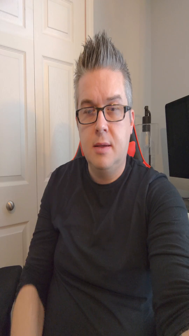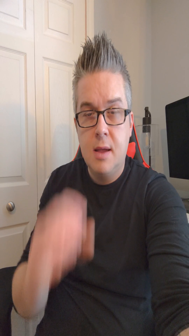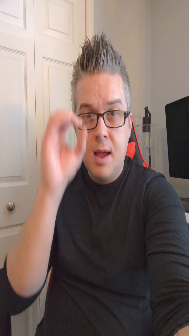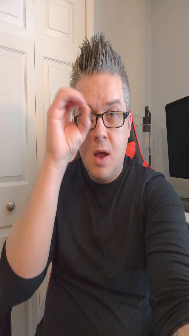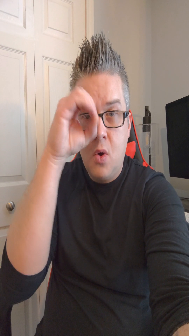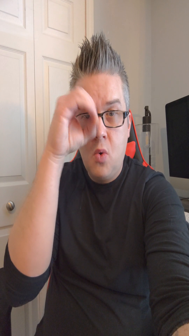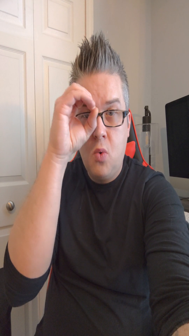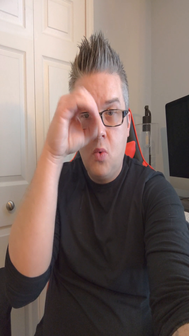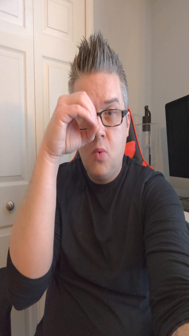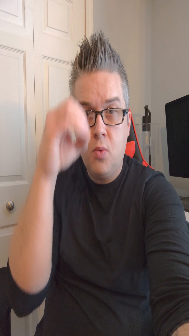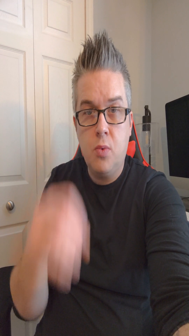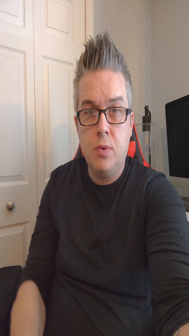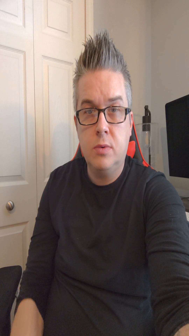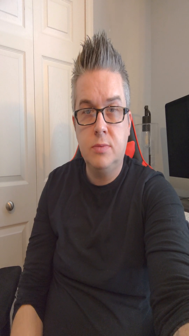owl